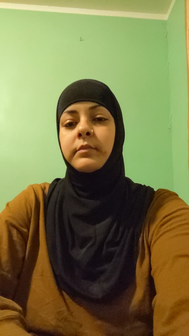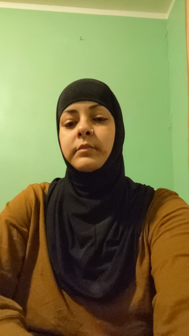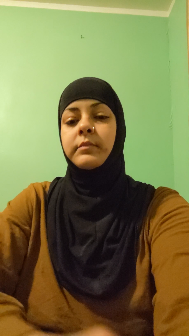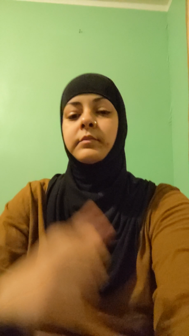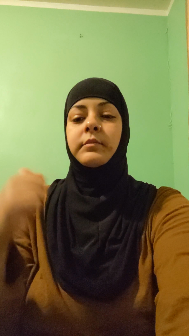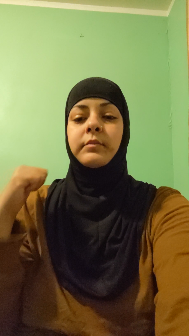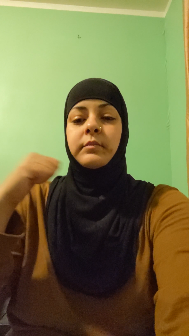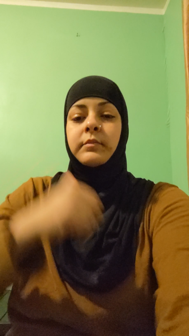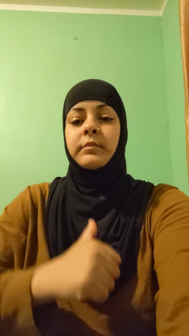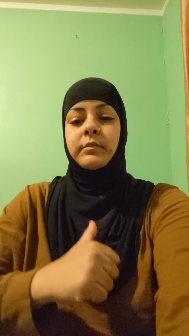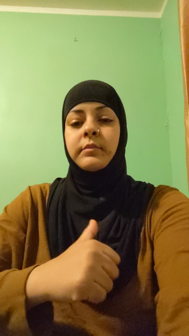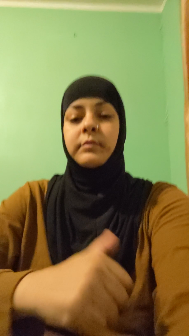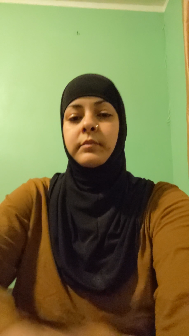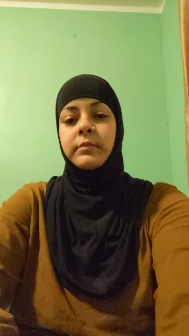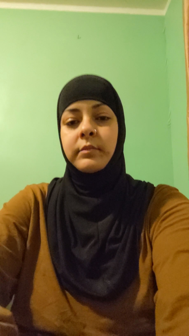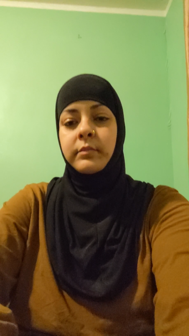coats